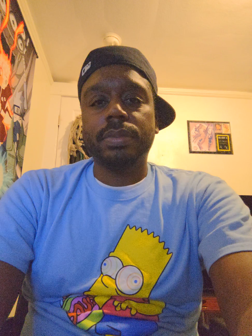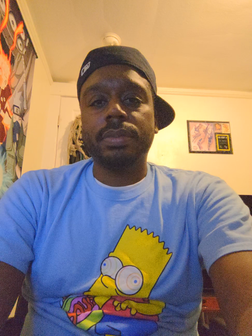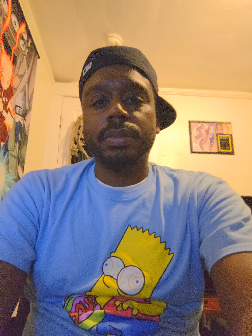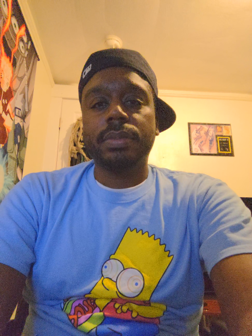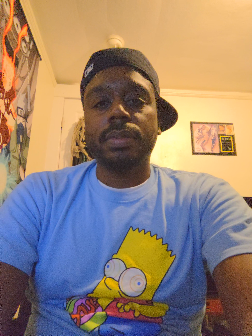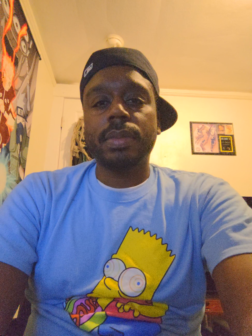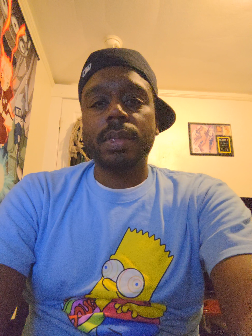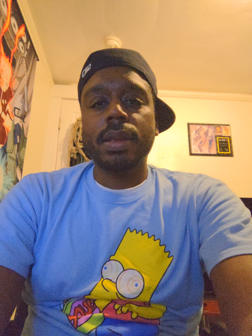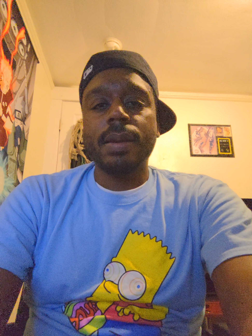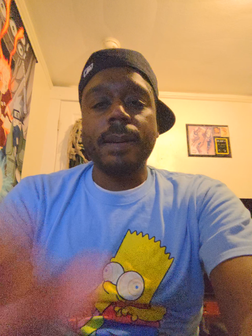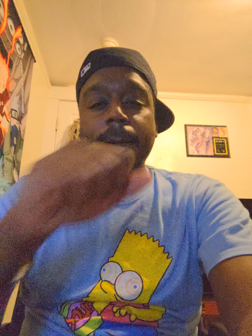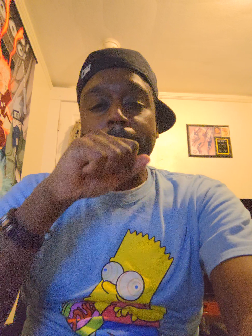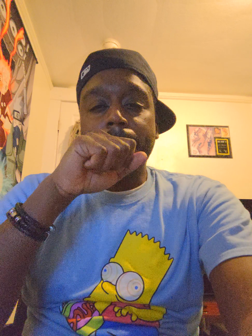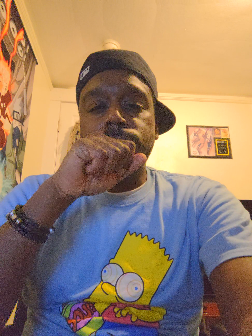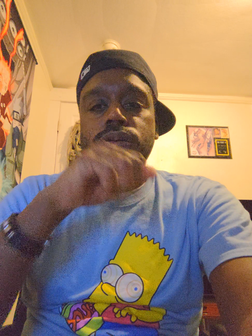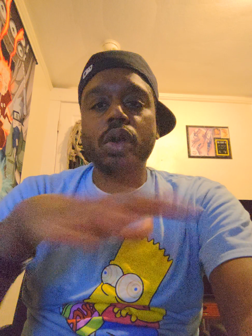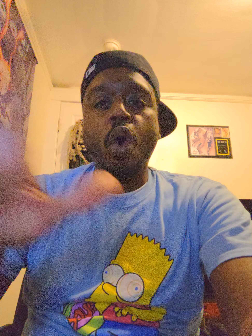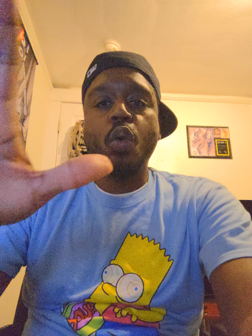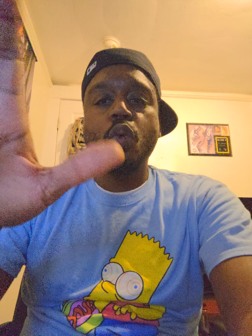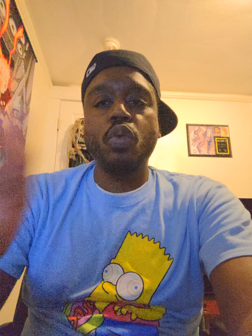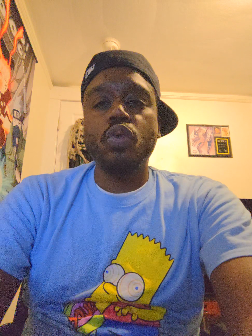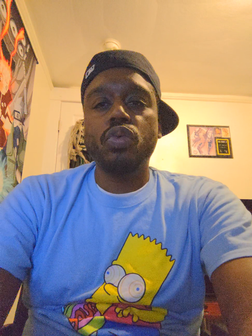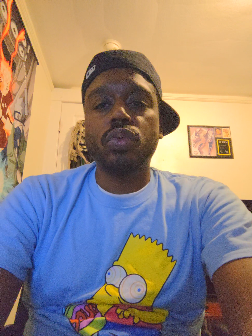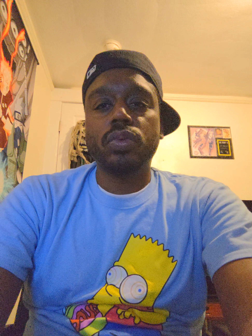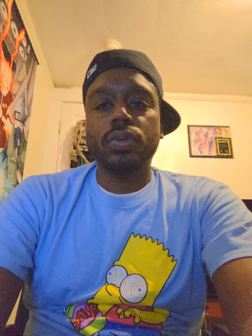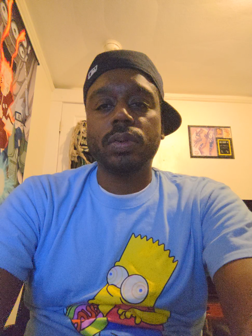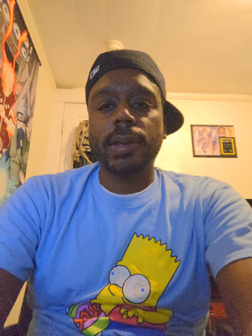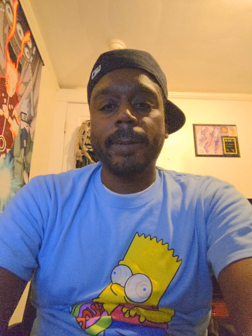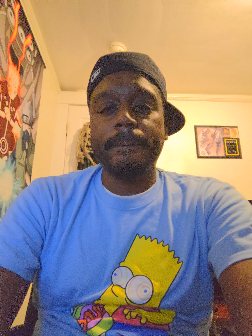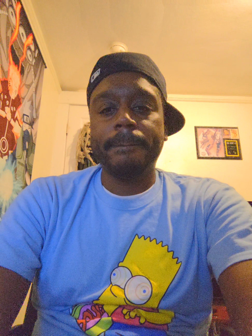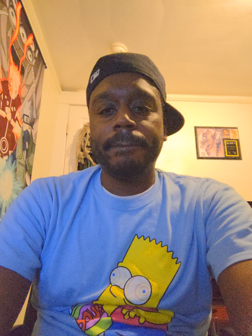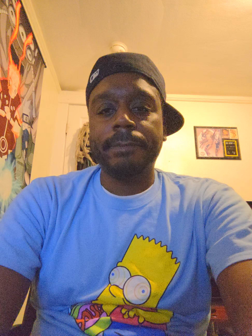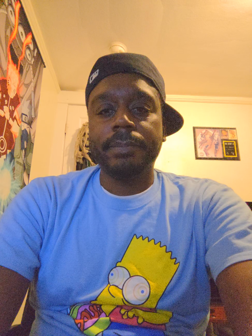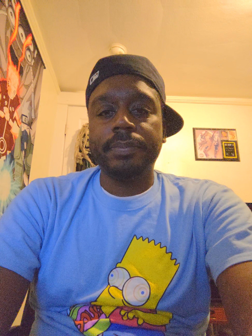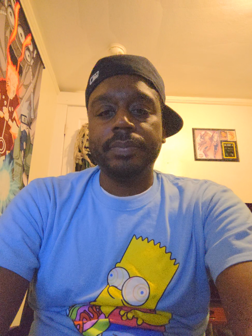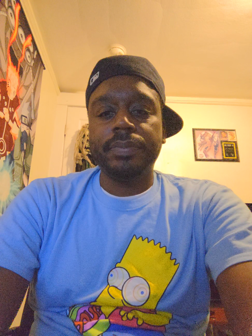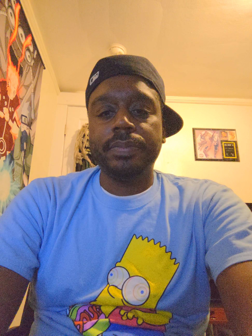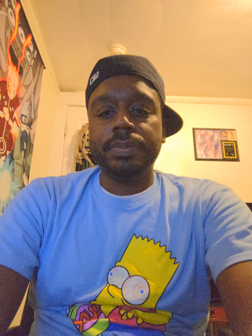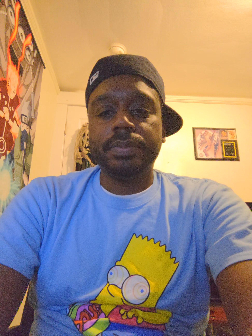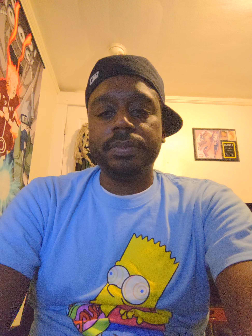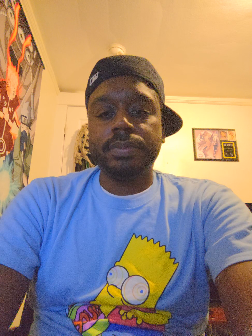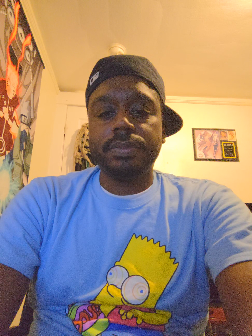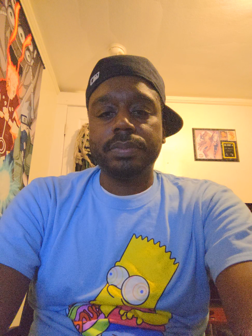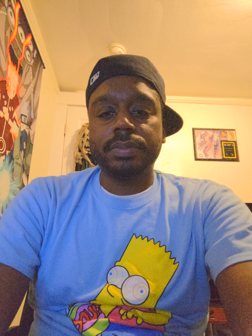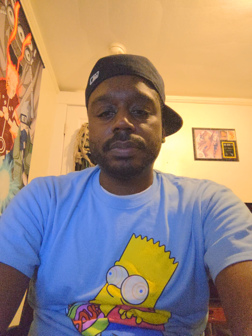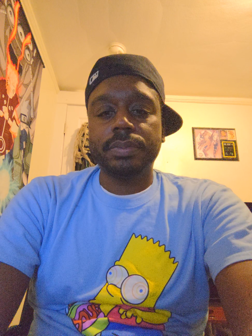blow